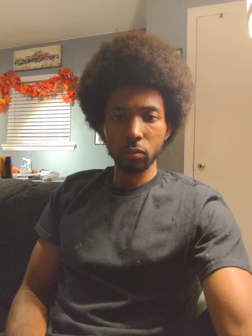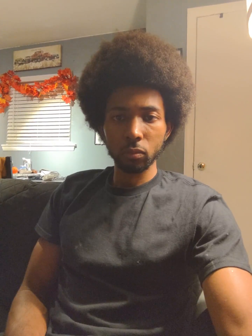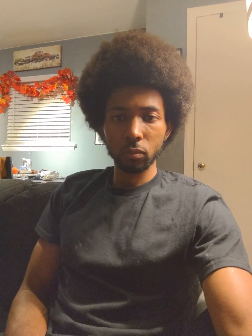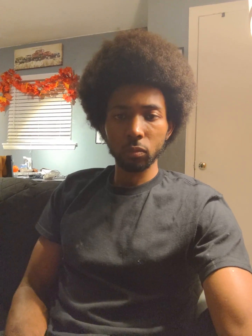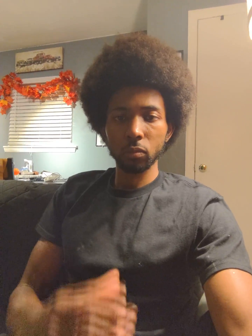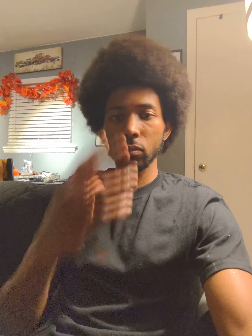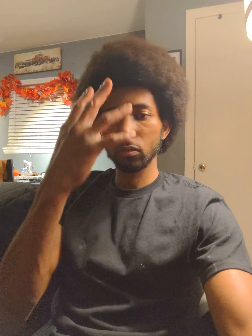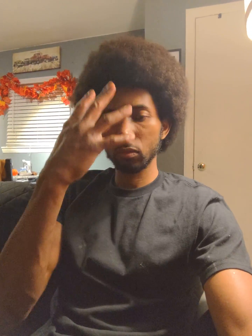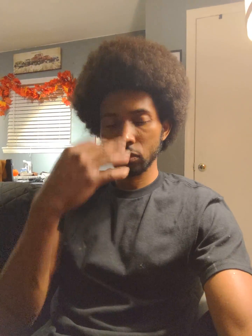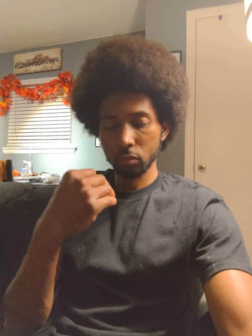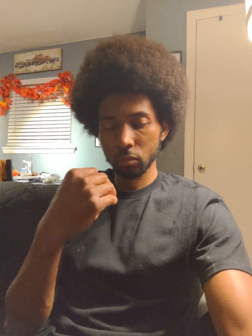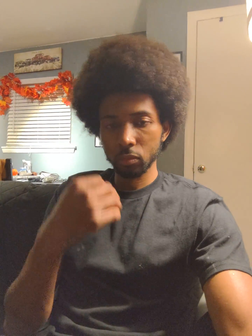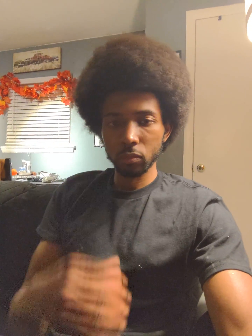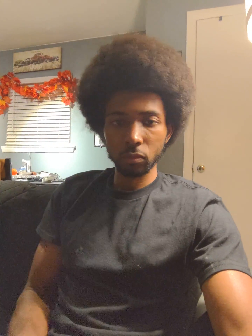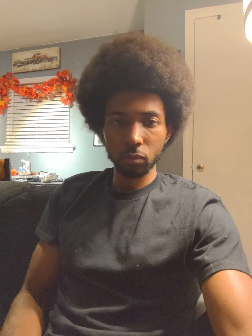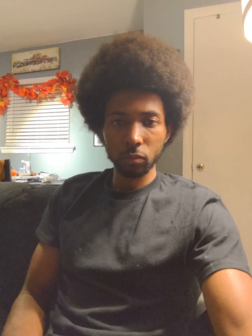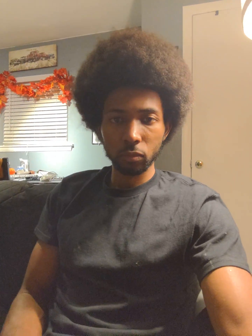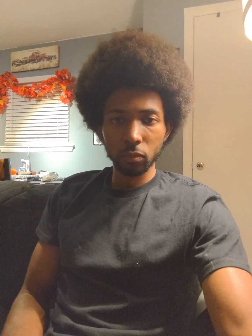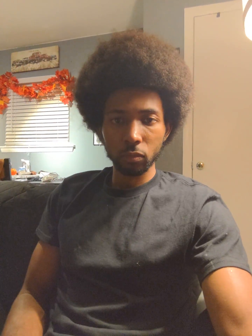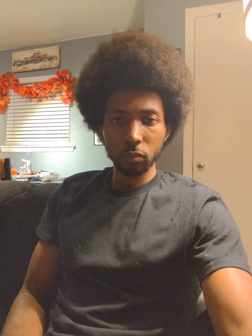asleep